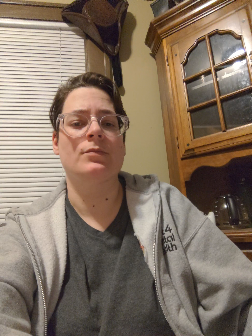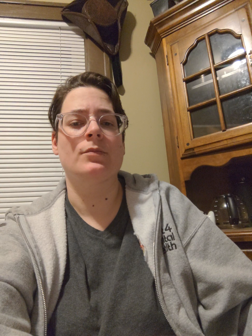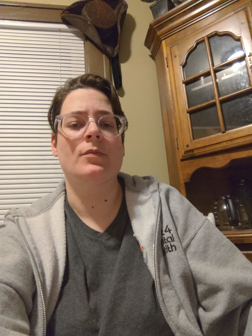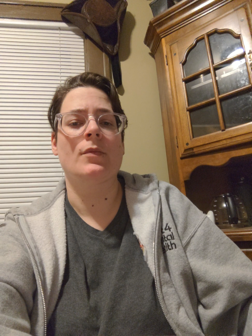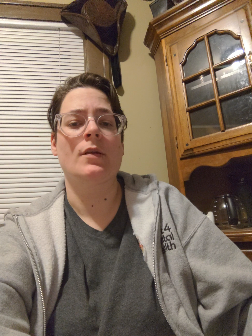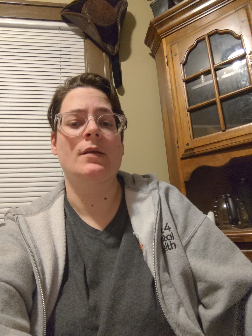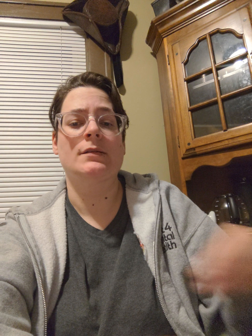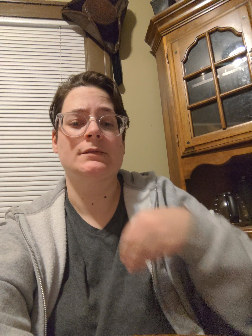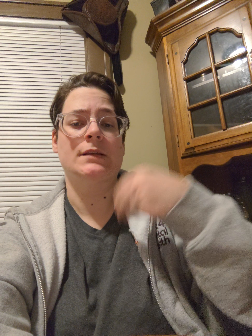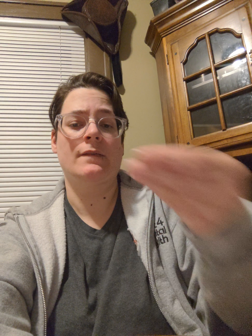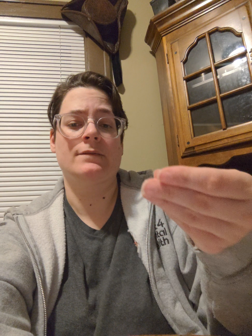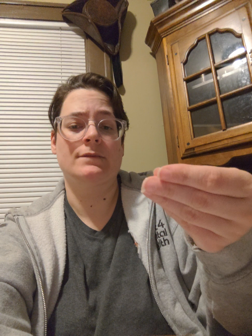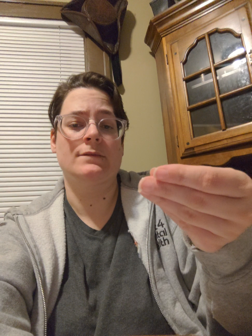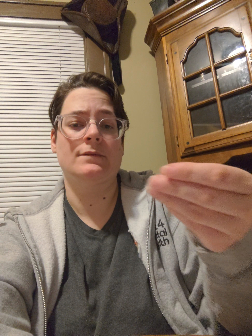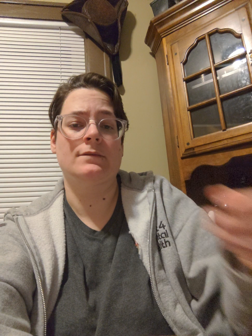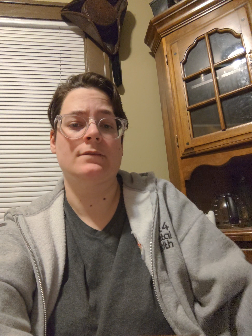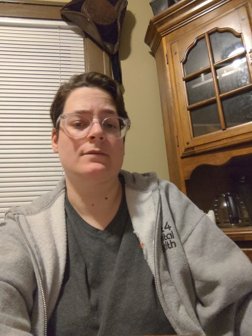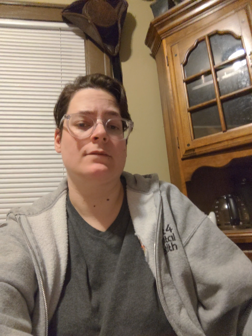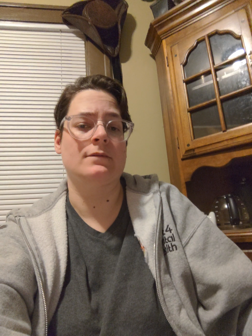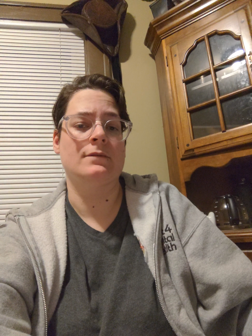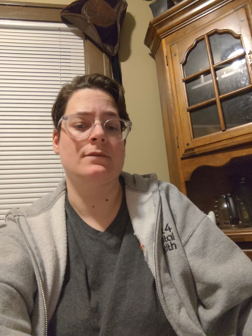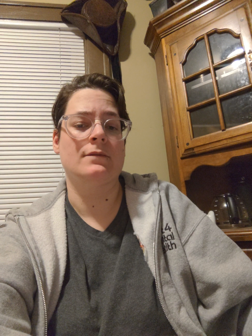give